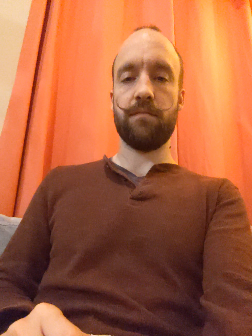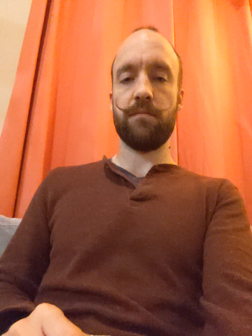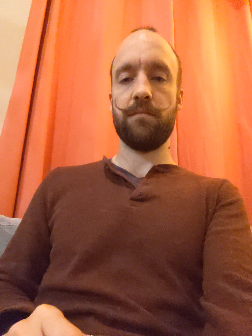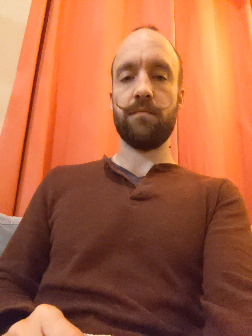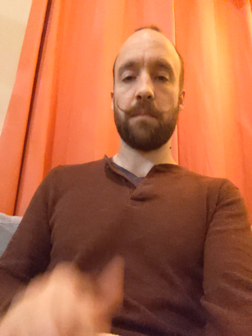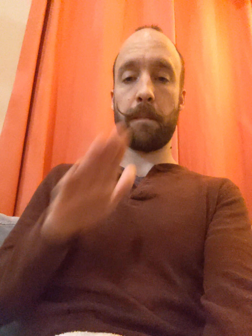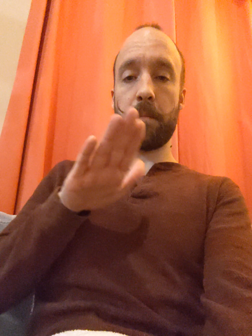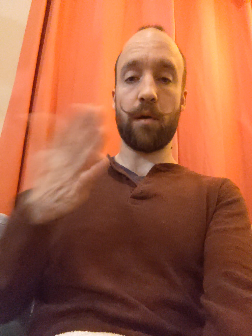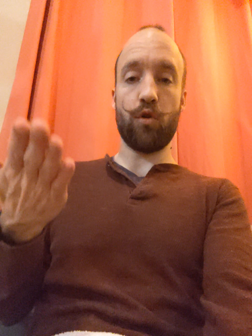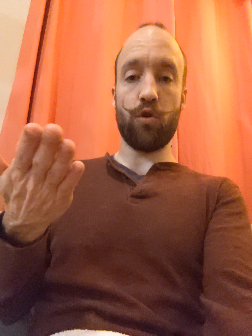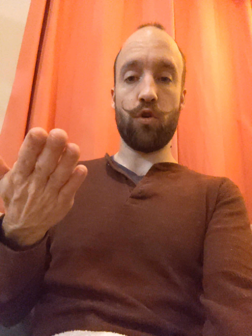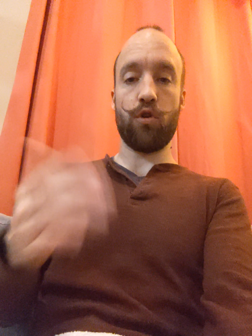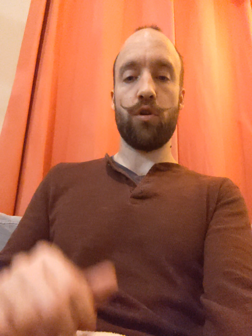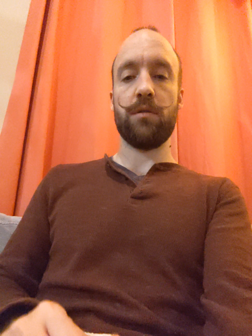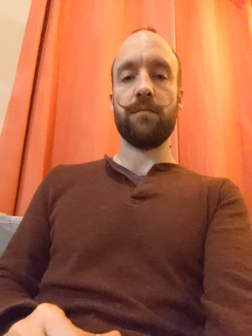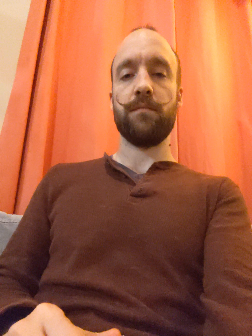book